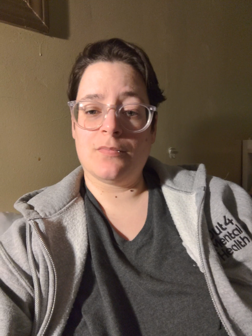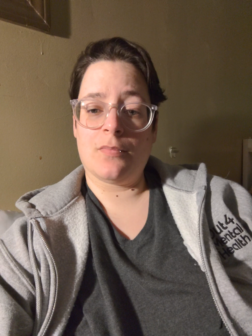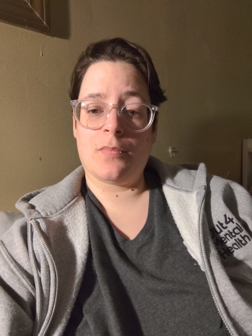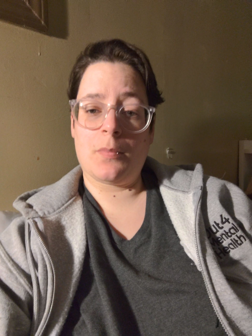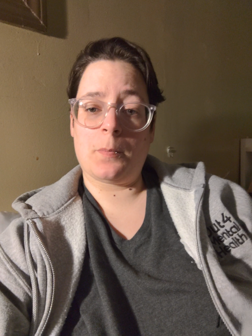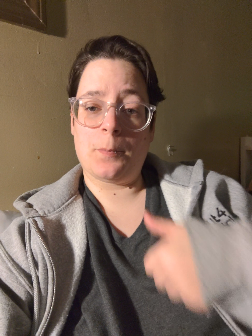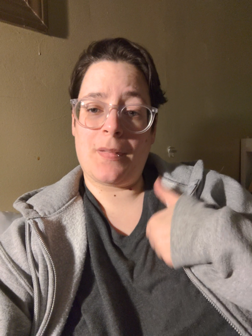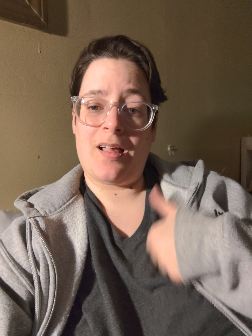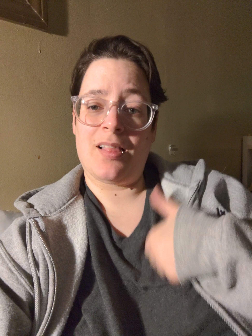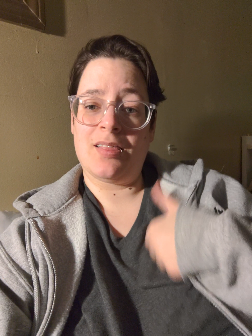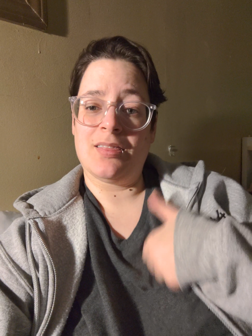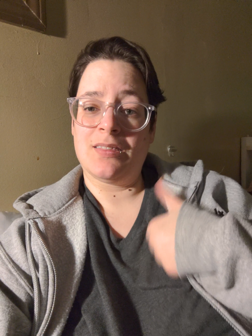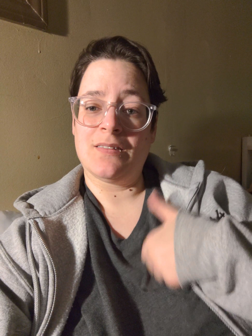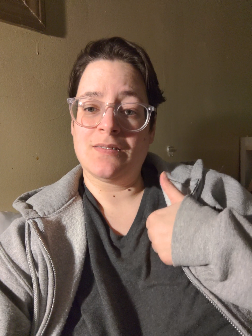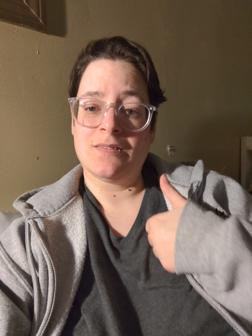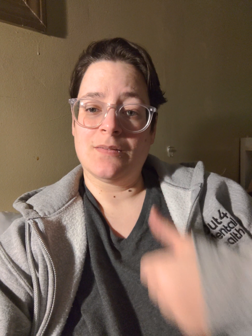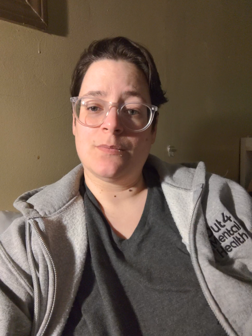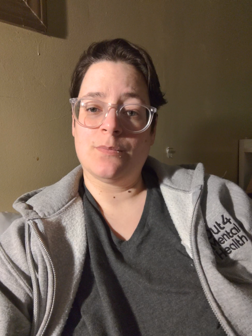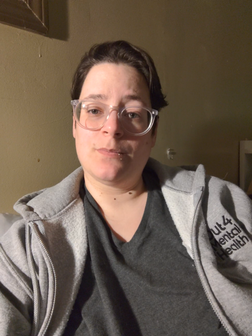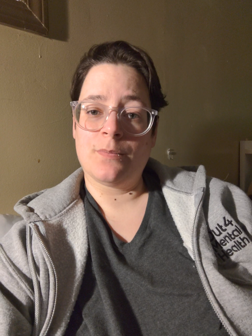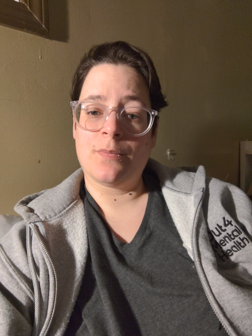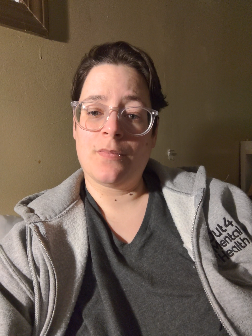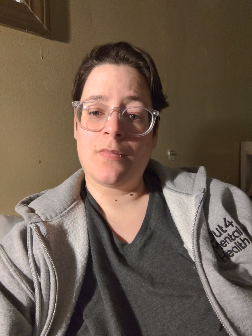bath